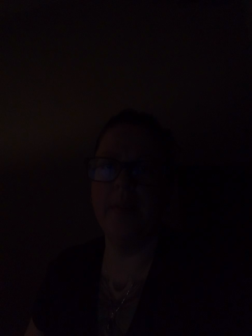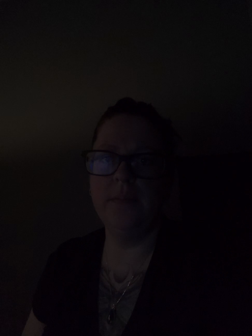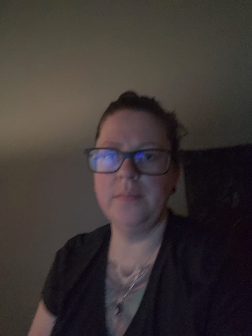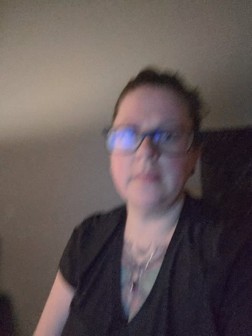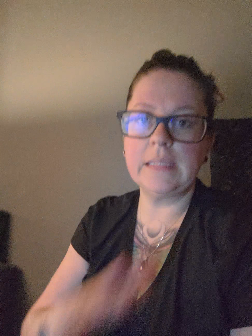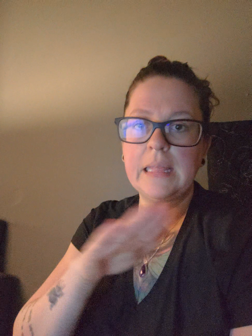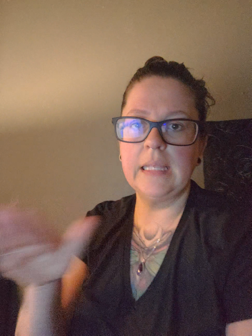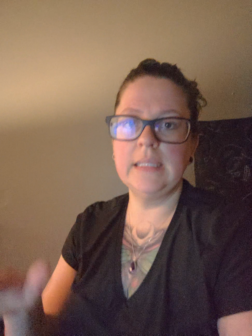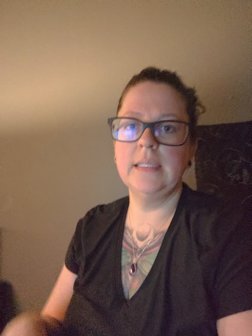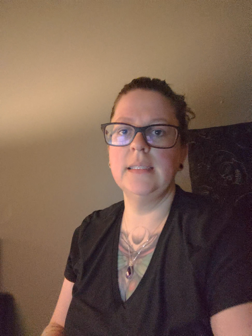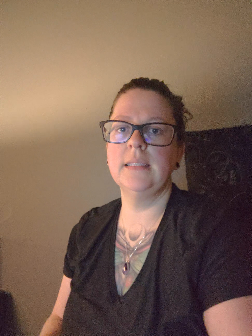clean